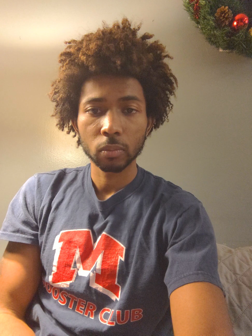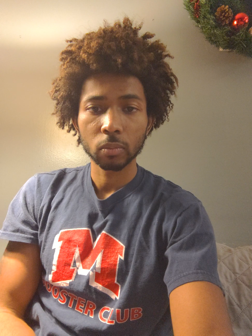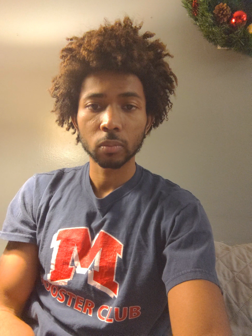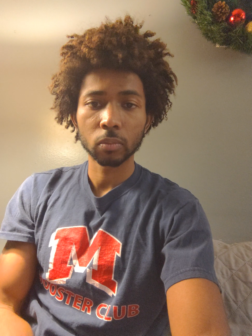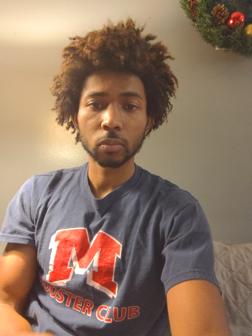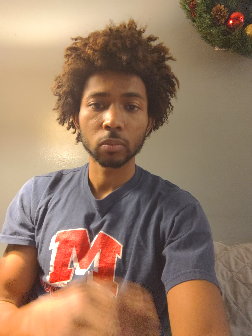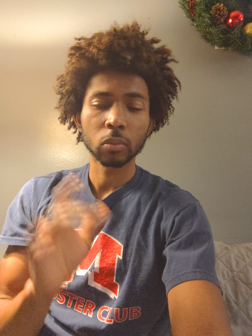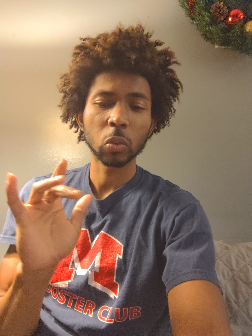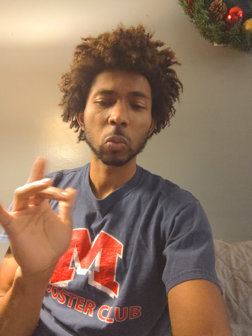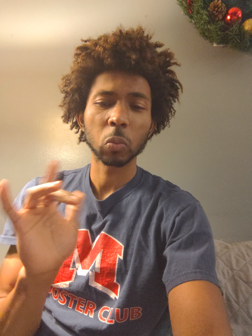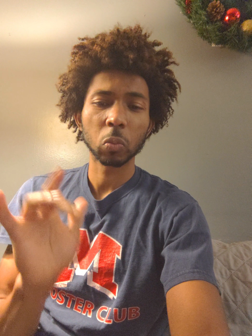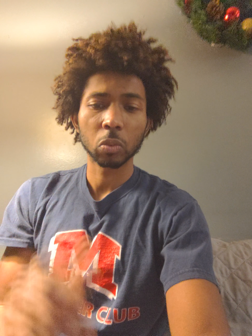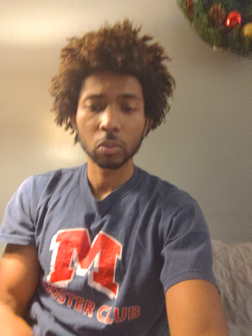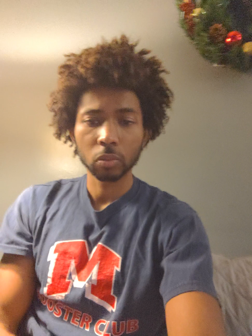yucky